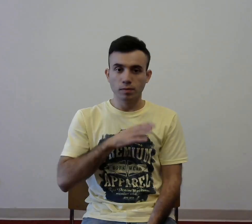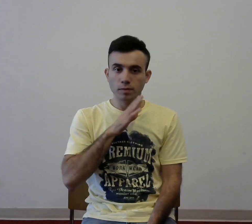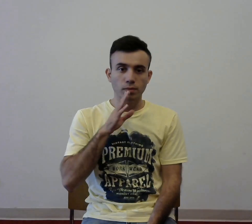ana